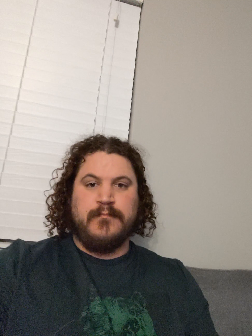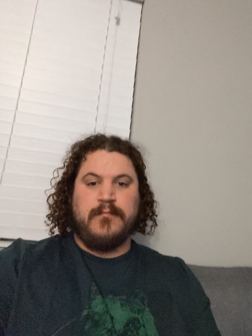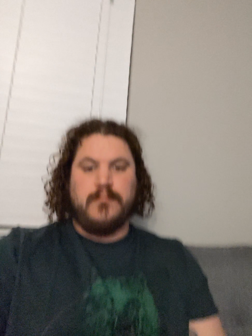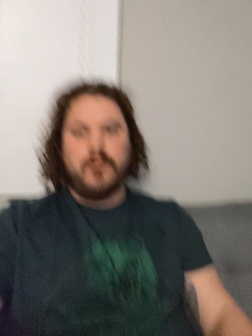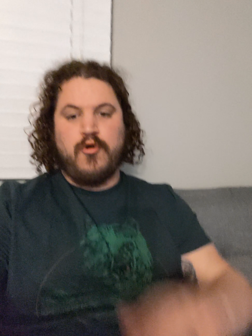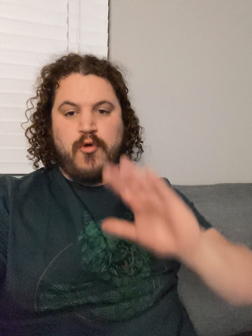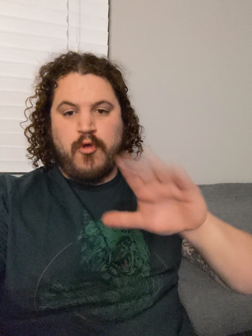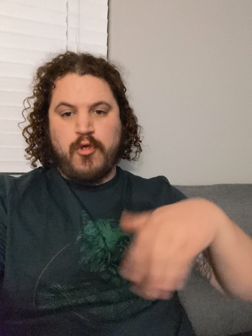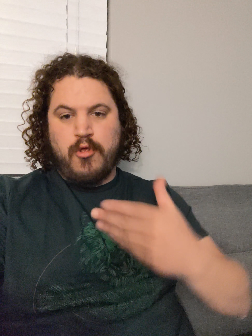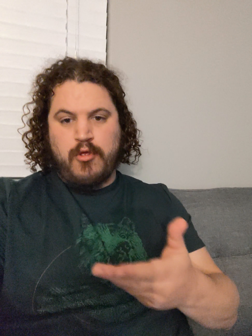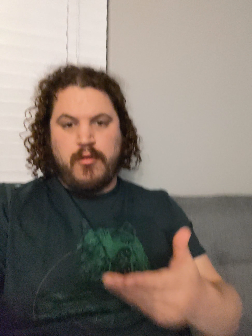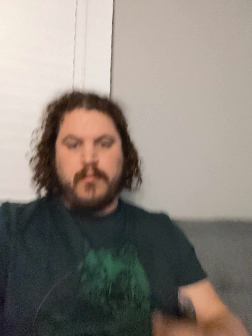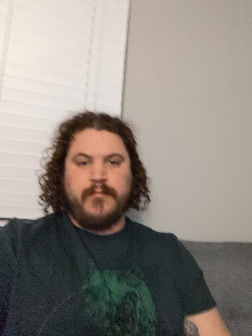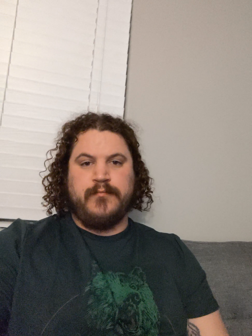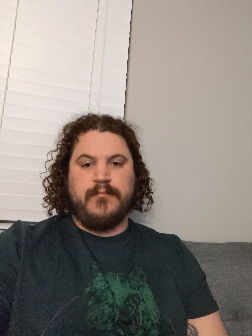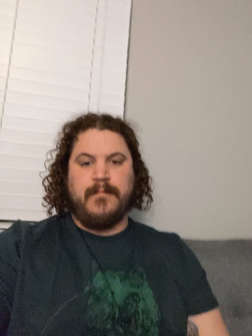all